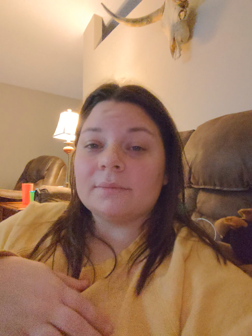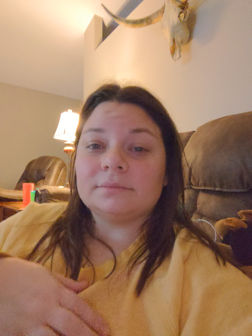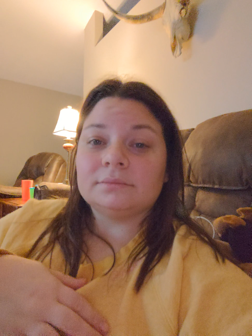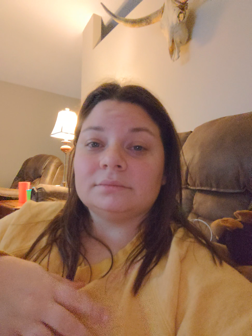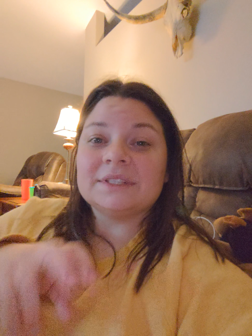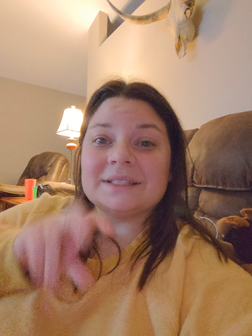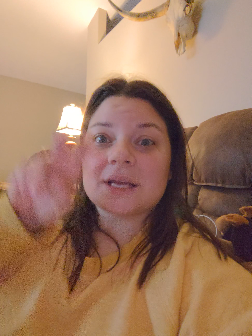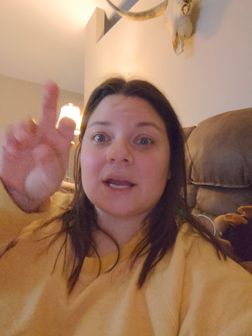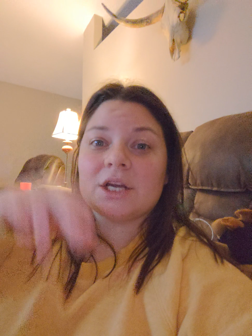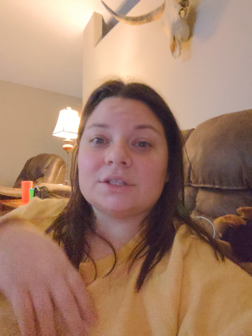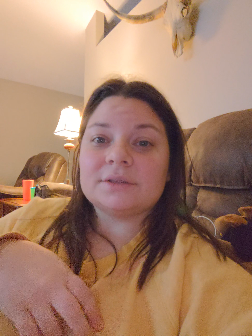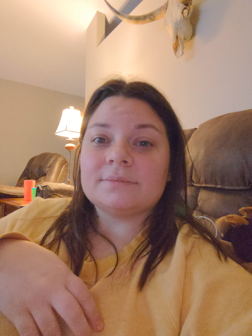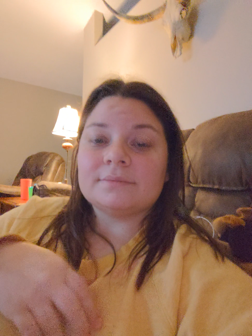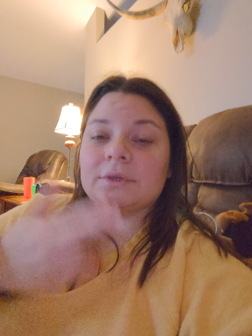stairs